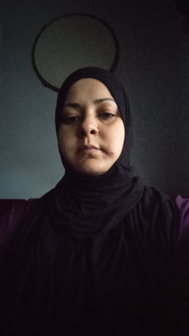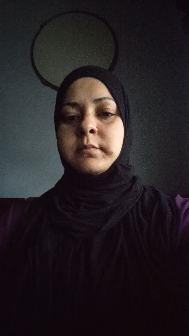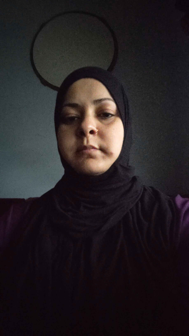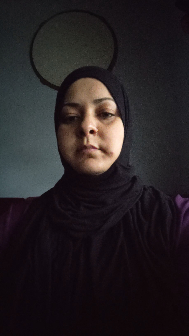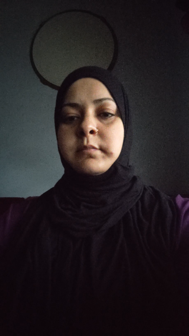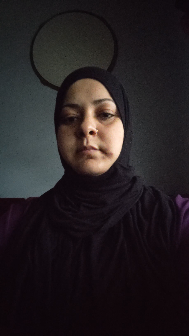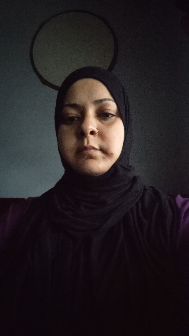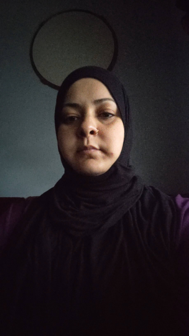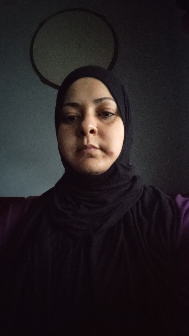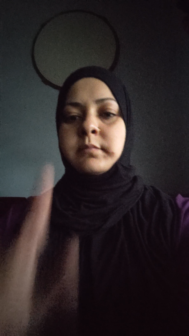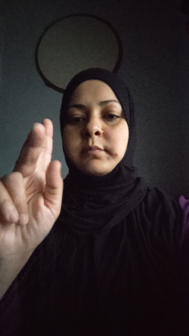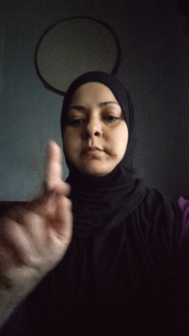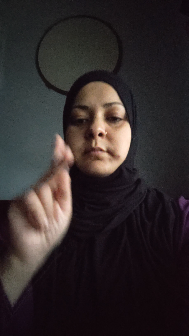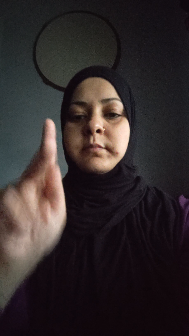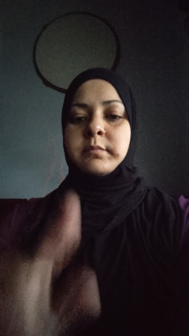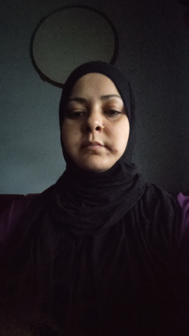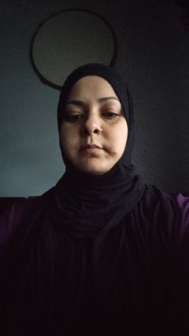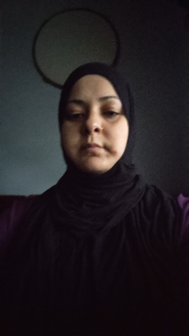people